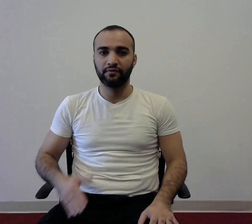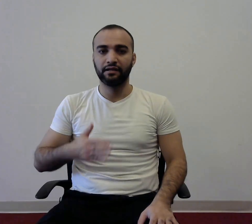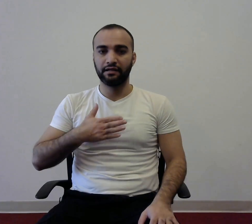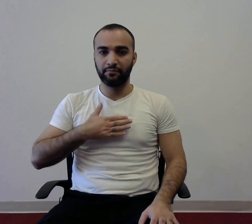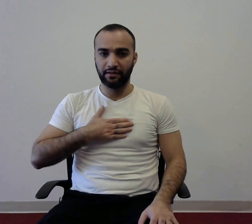mən